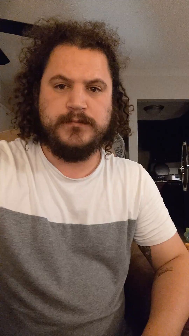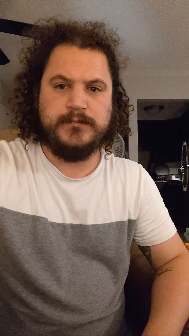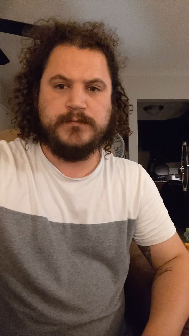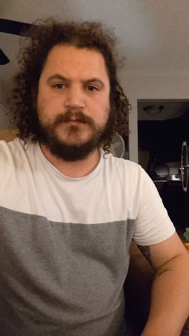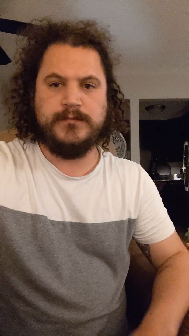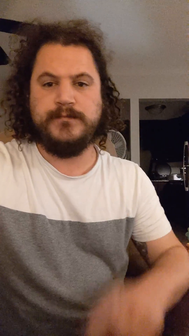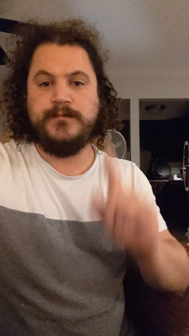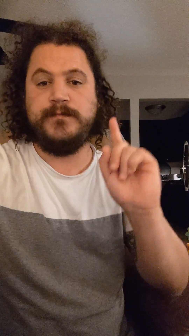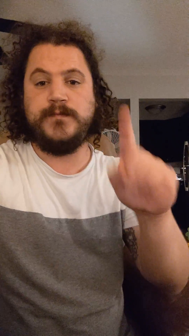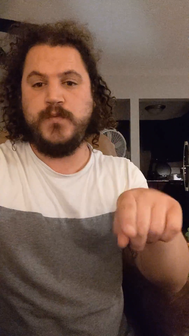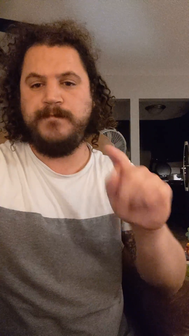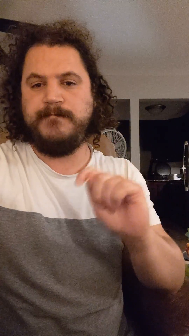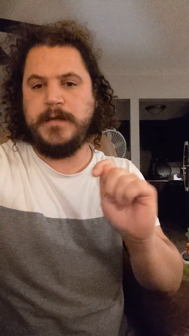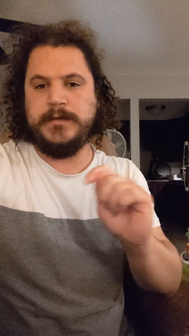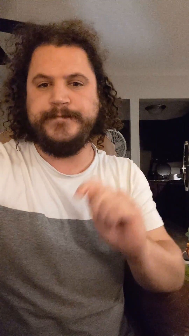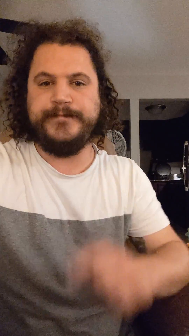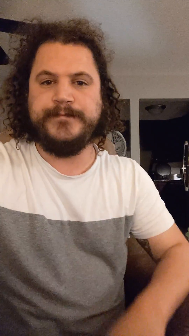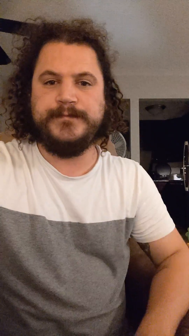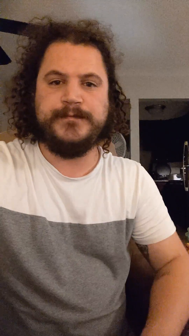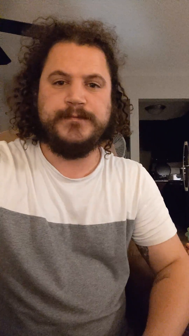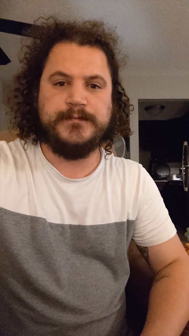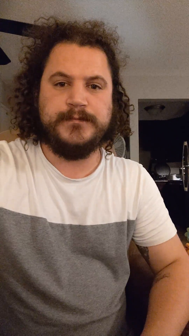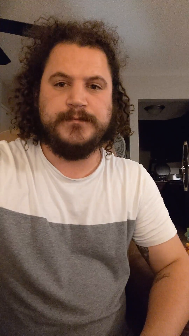go potty